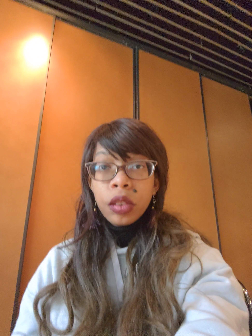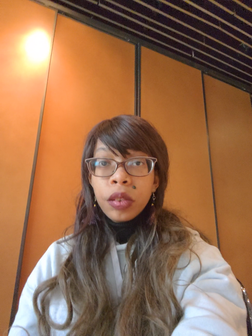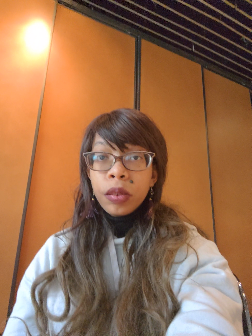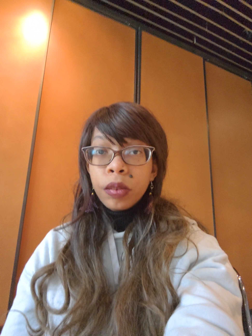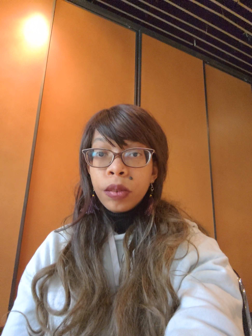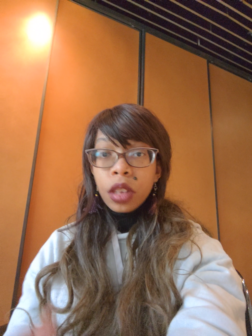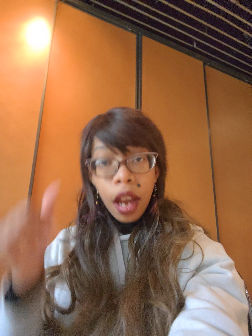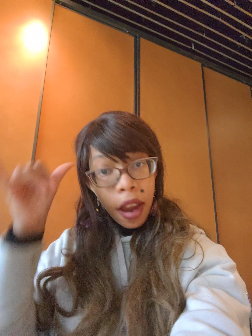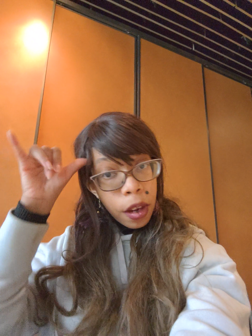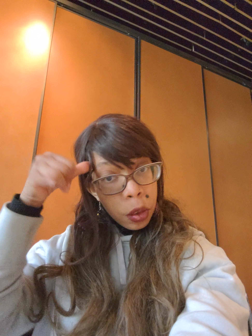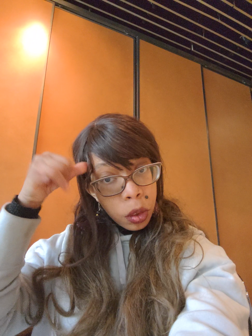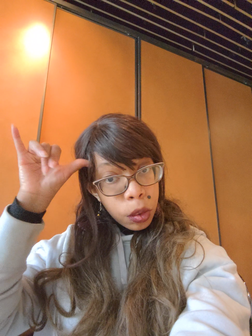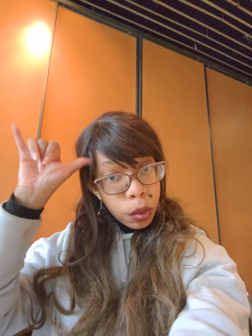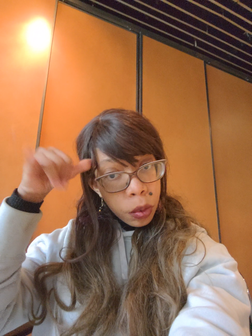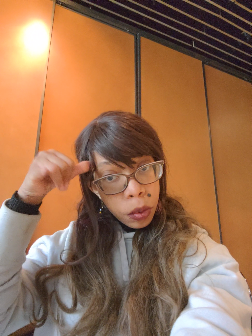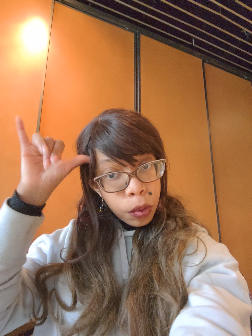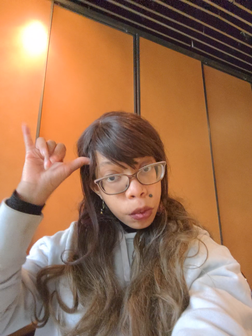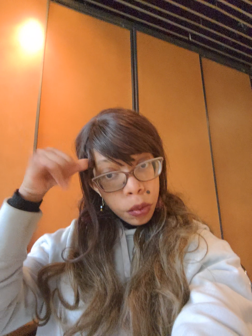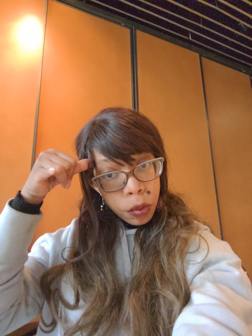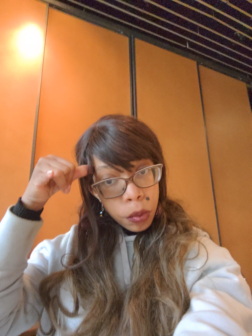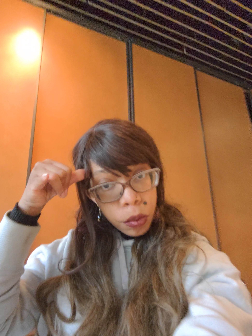cow